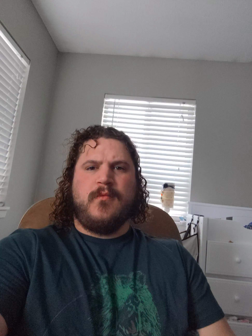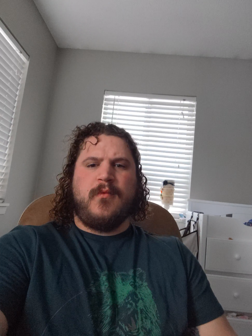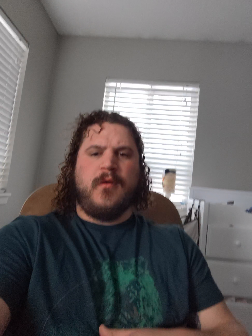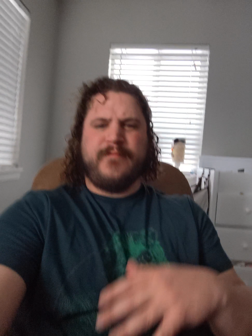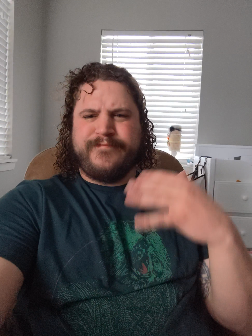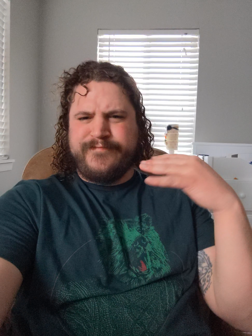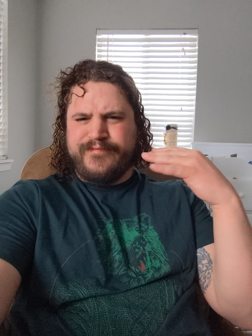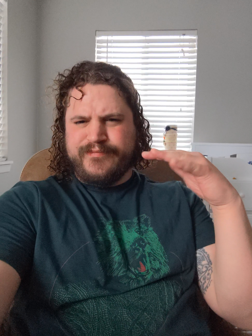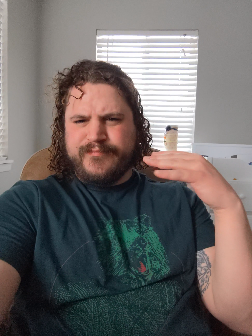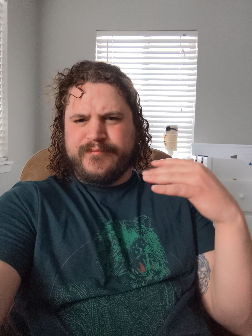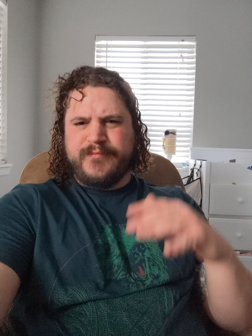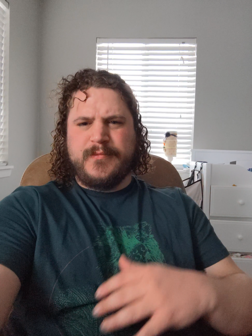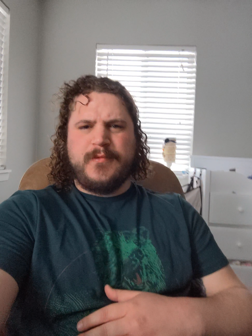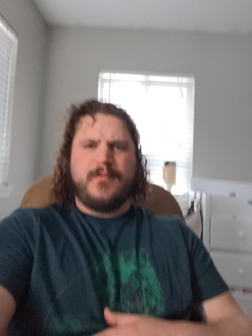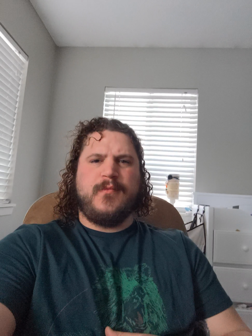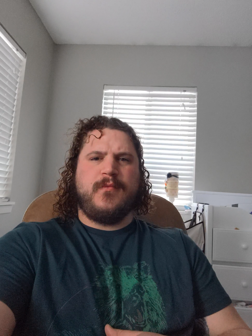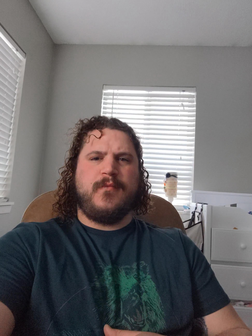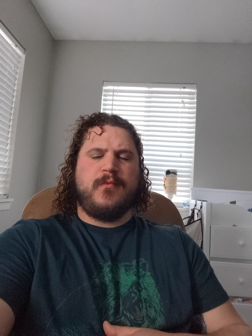noisy